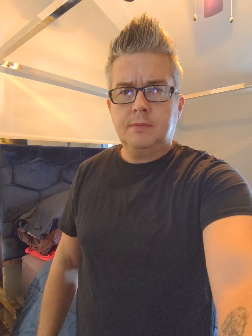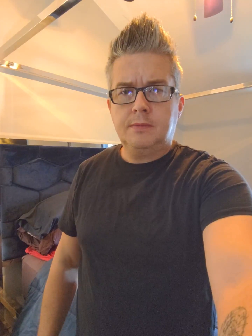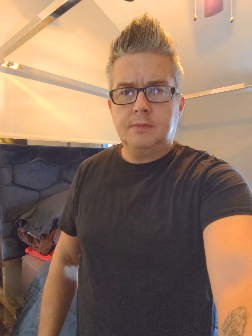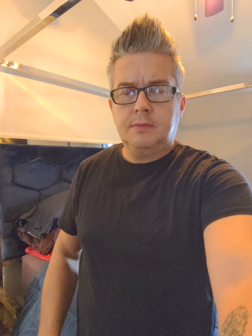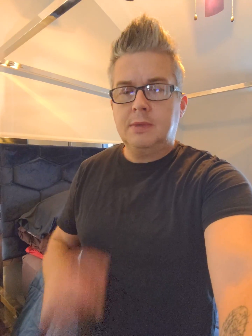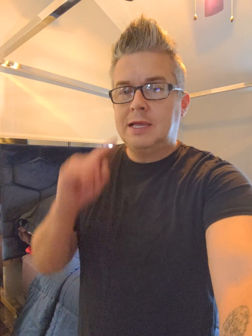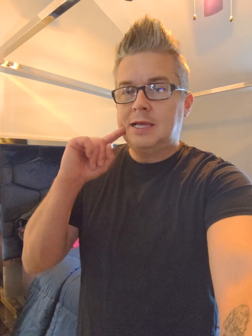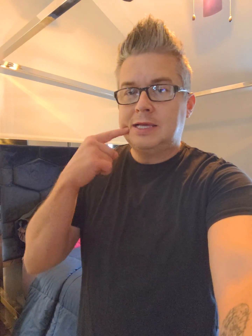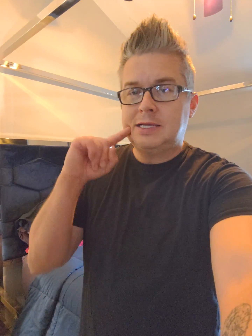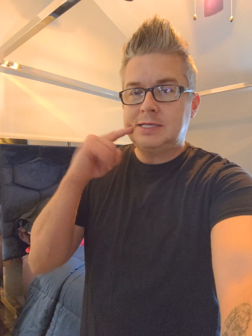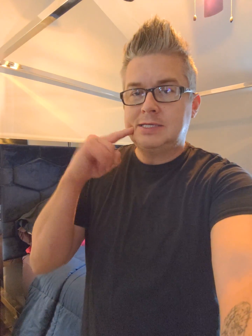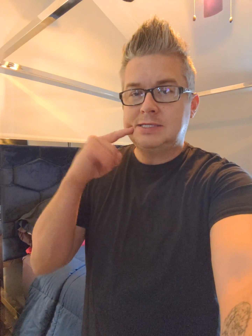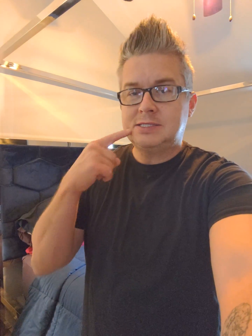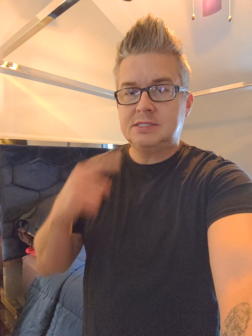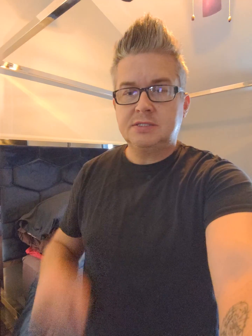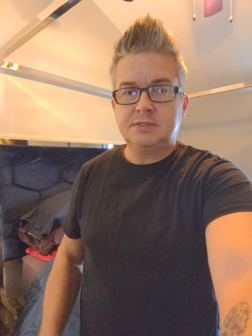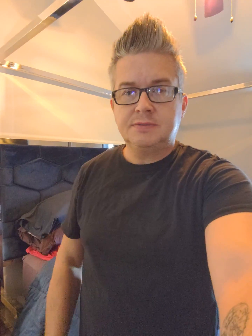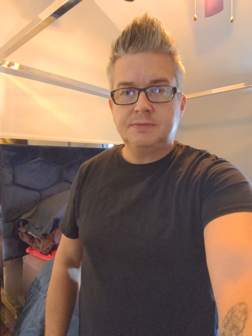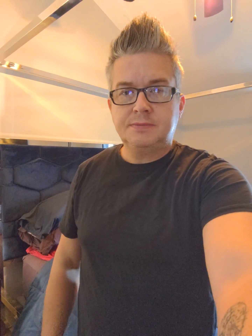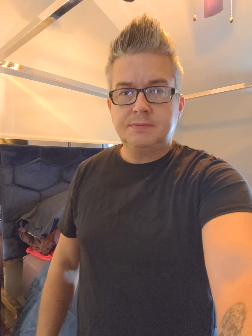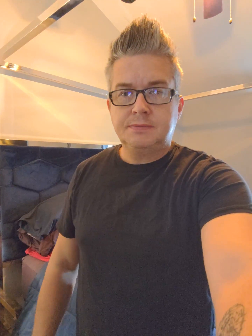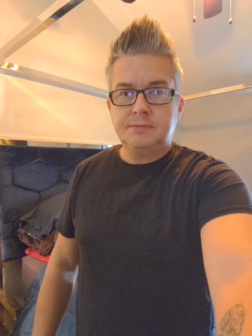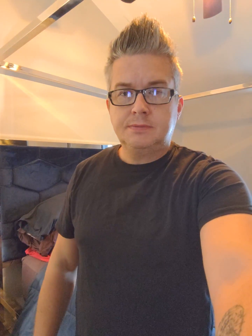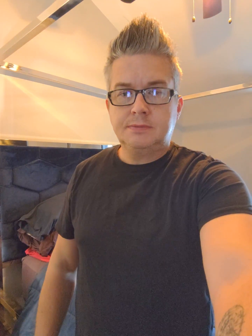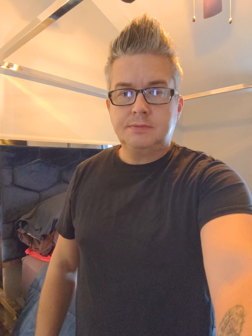candy